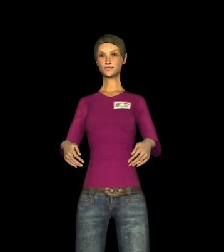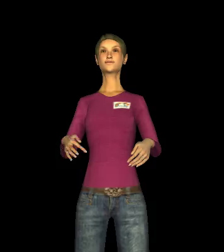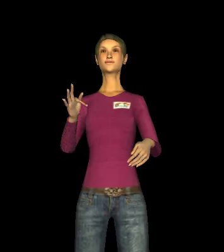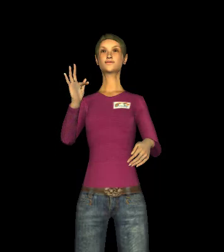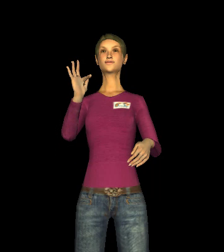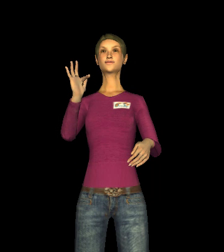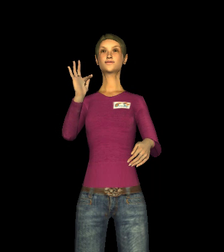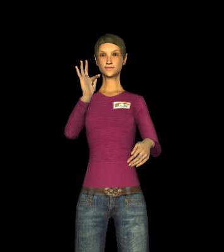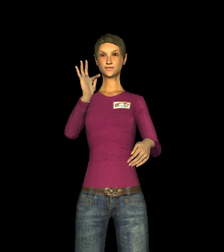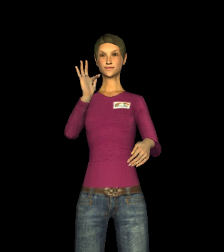أخ